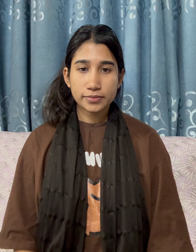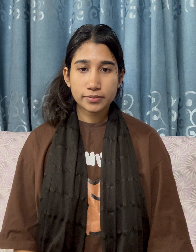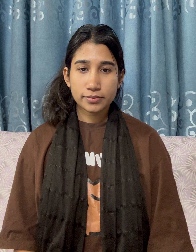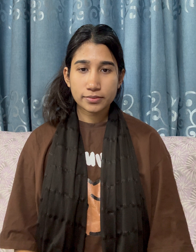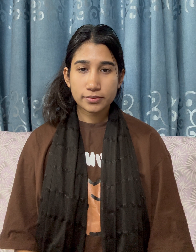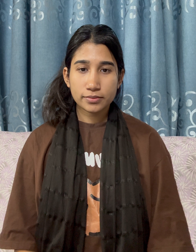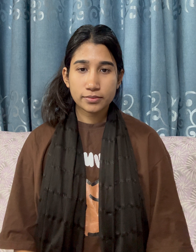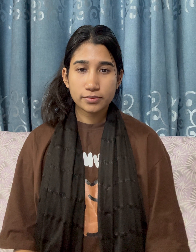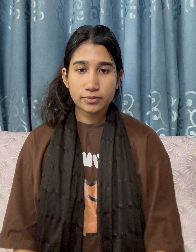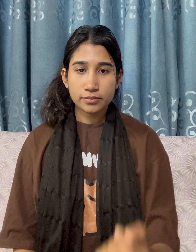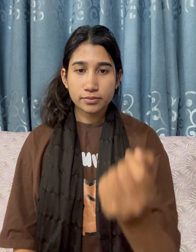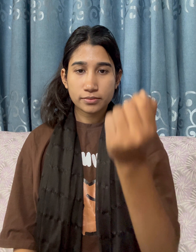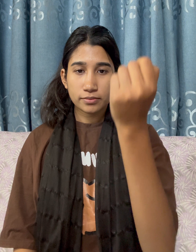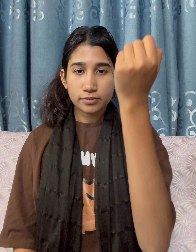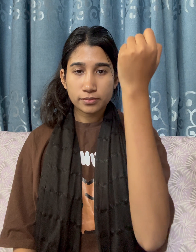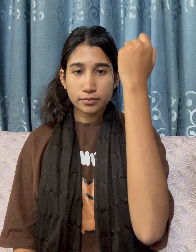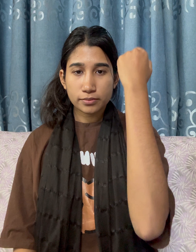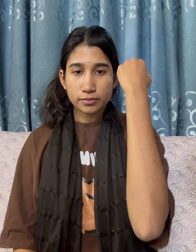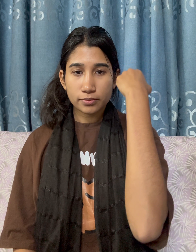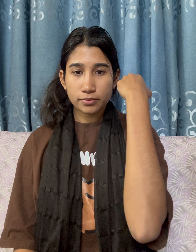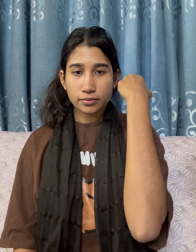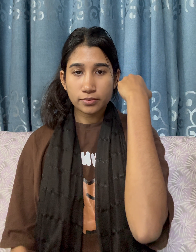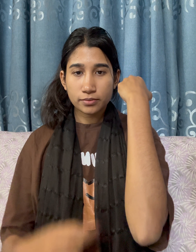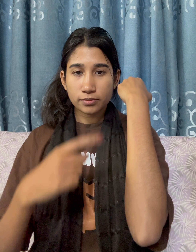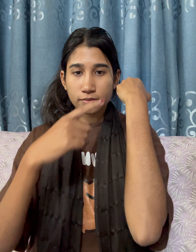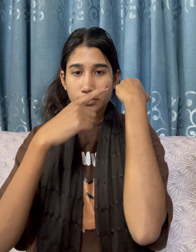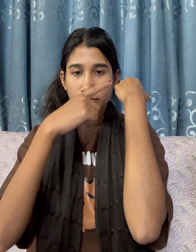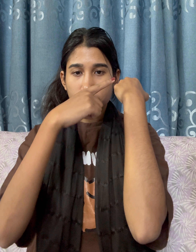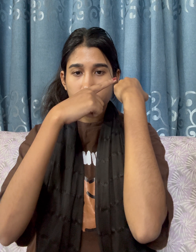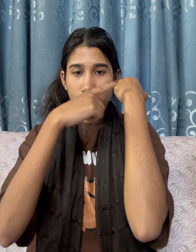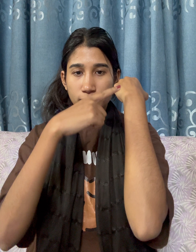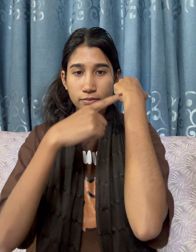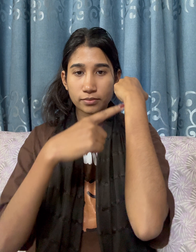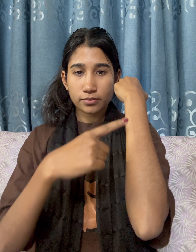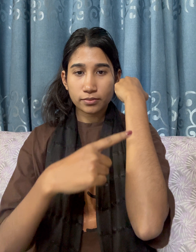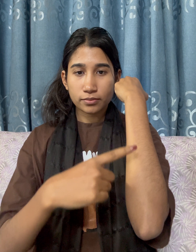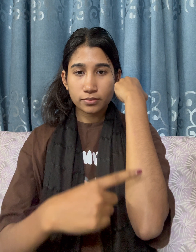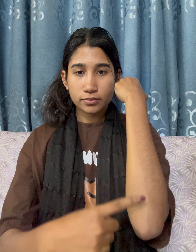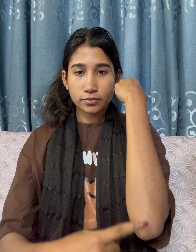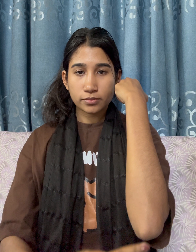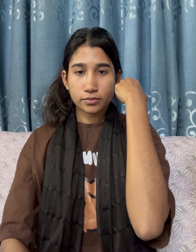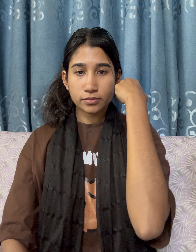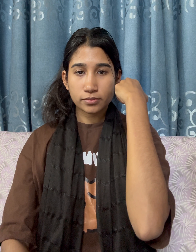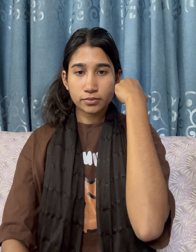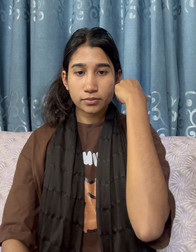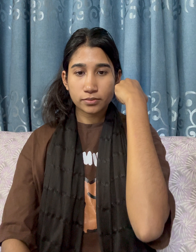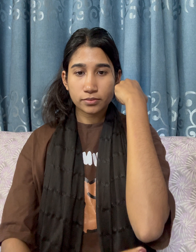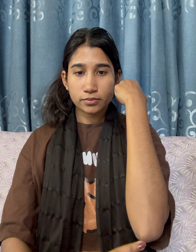হাসপাতাল